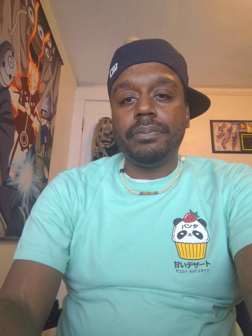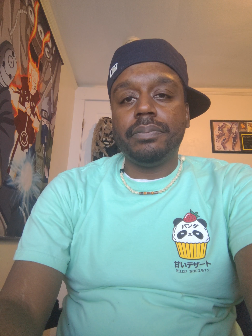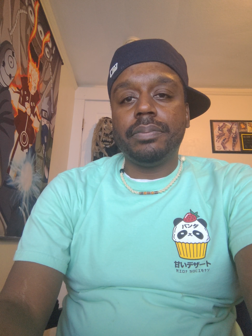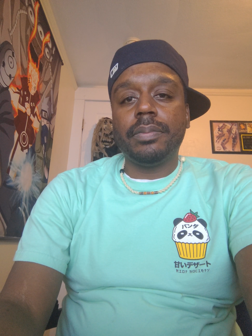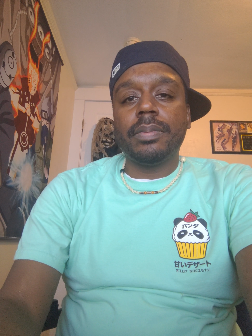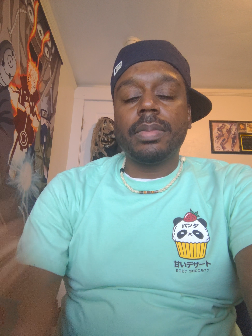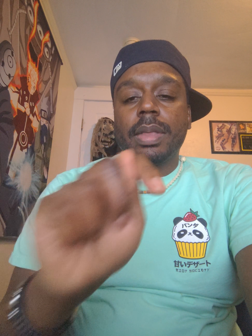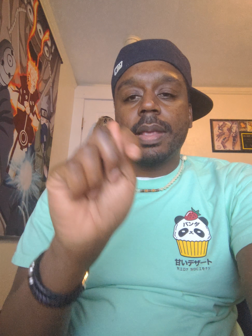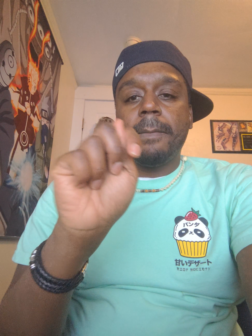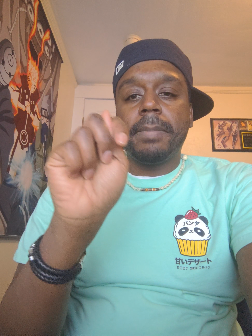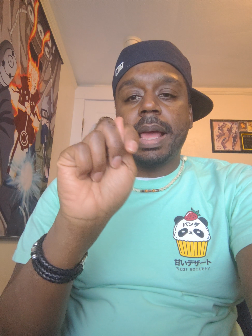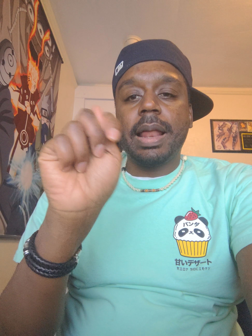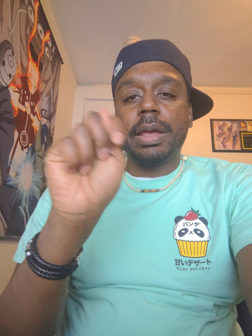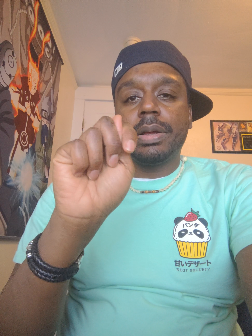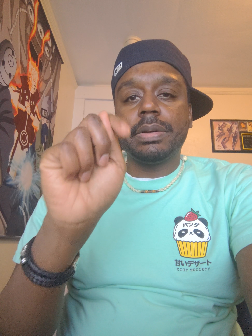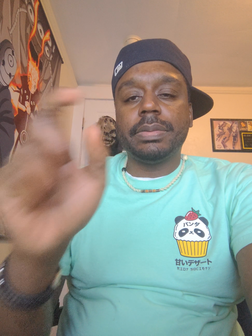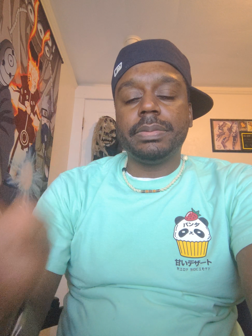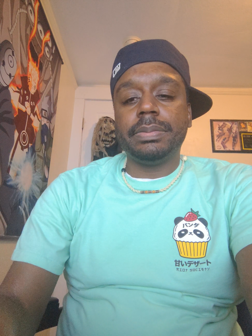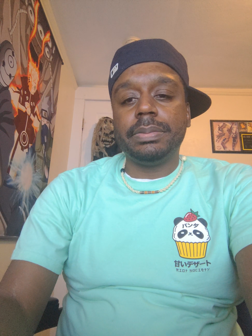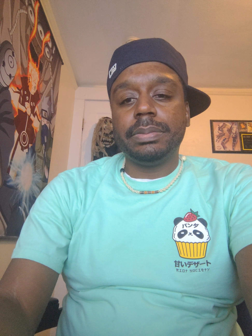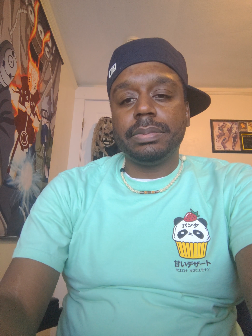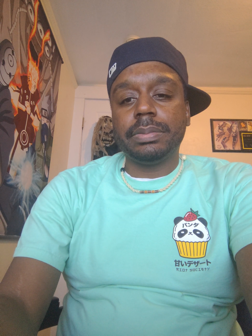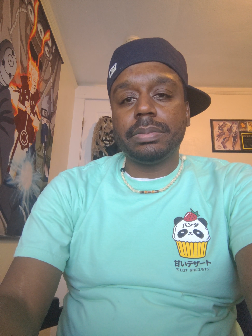potty